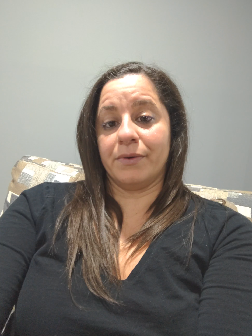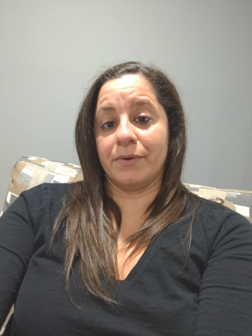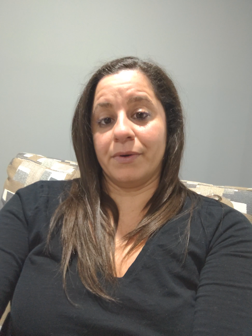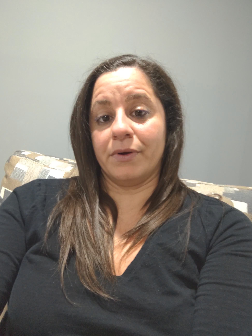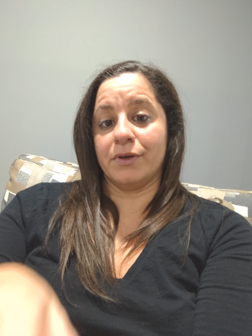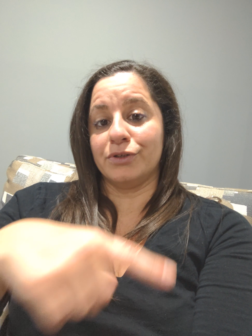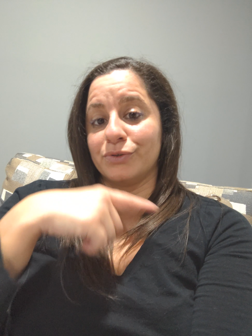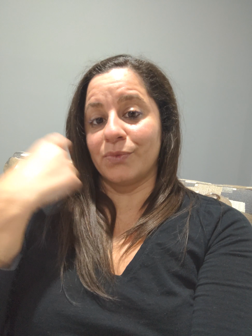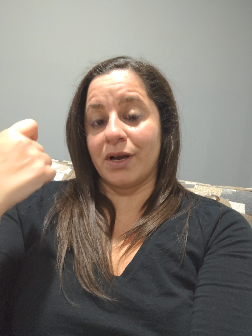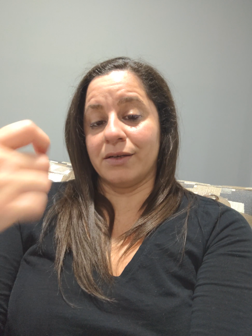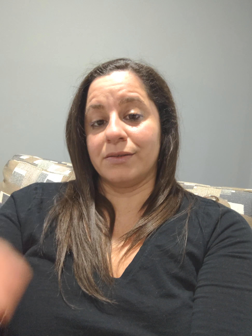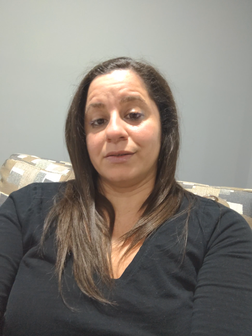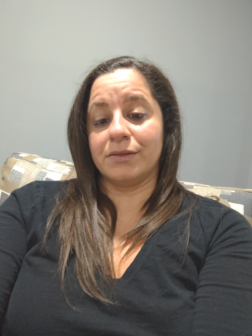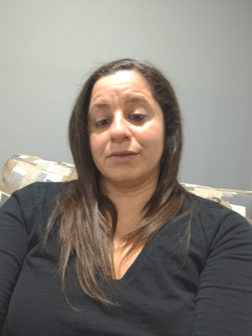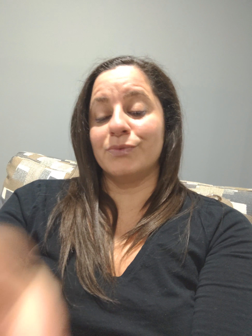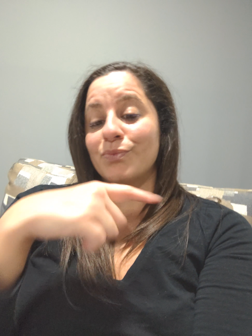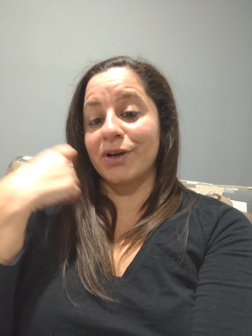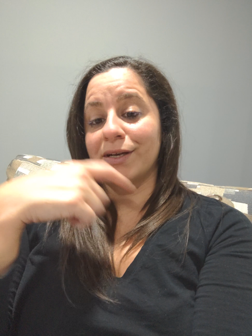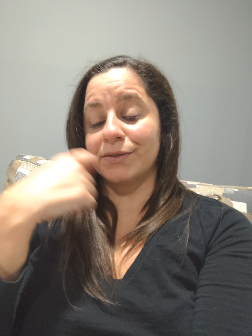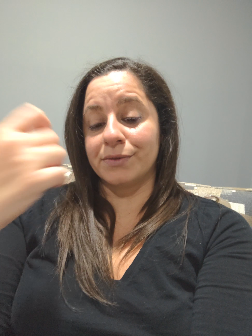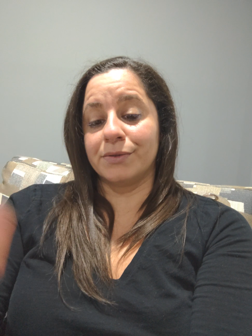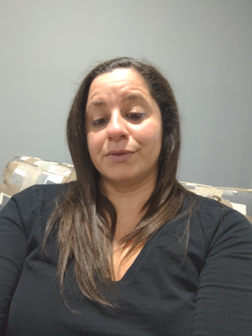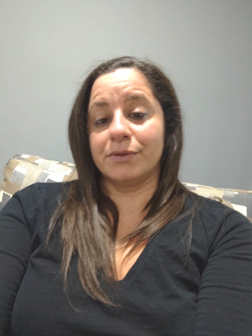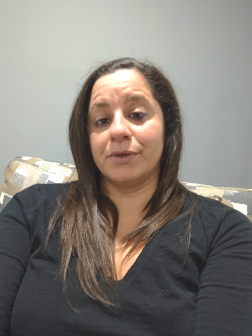dryer